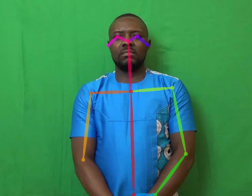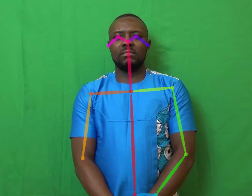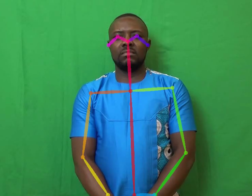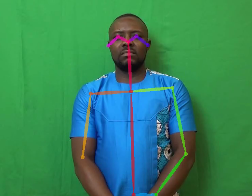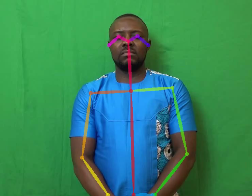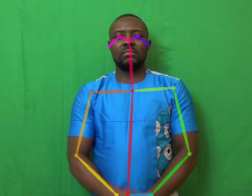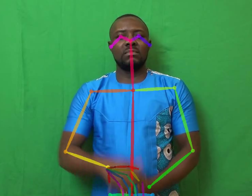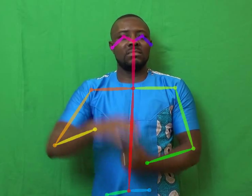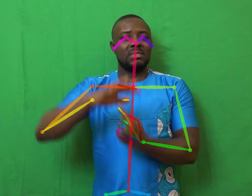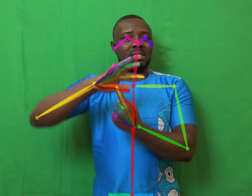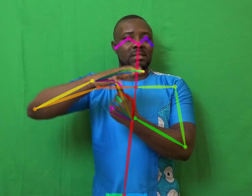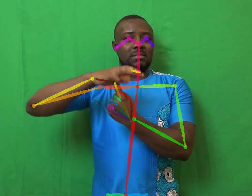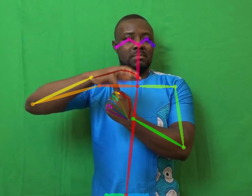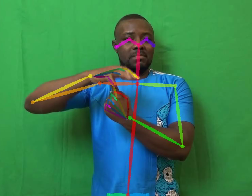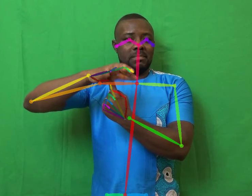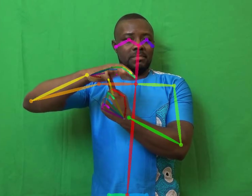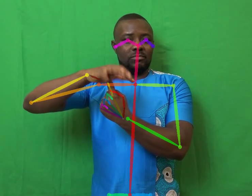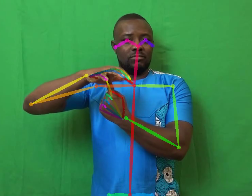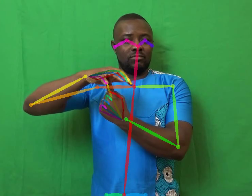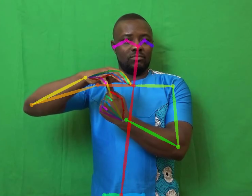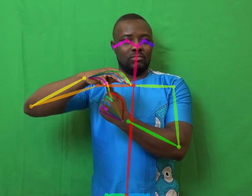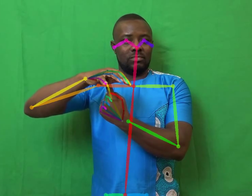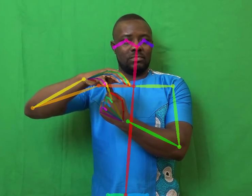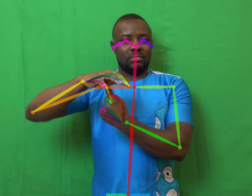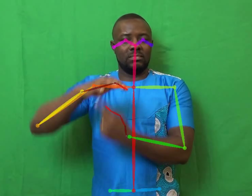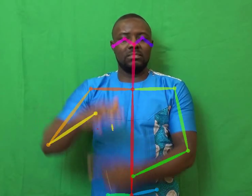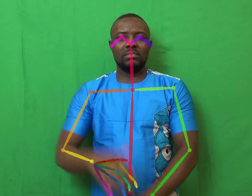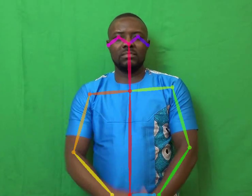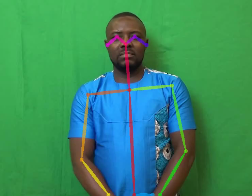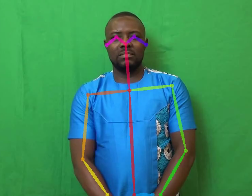mushroom